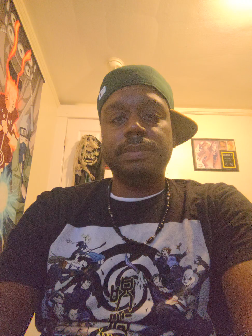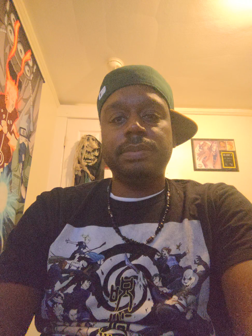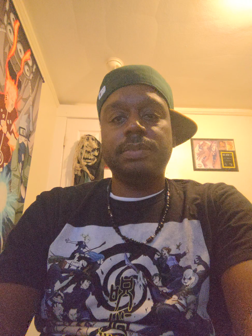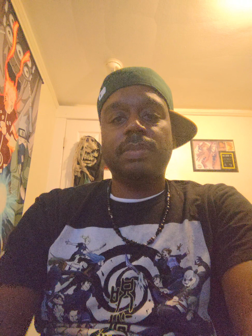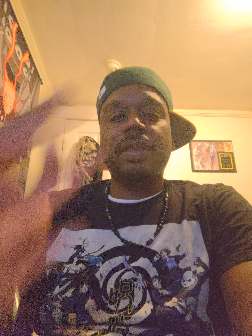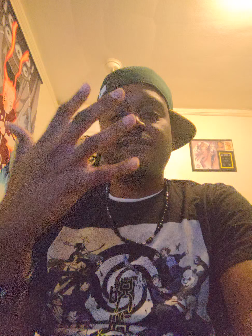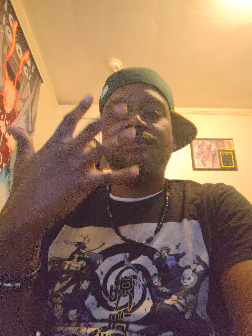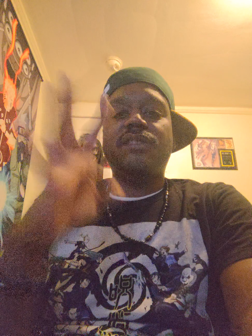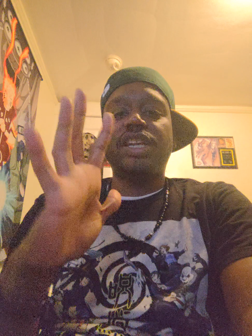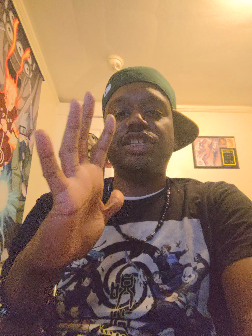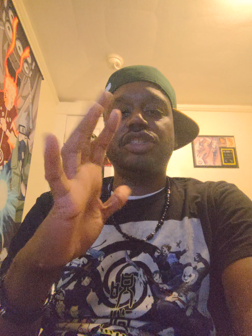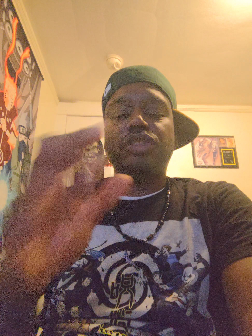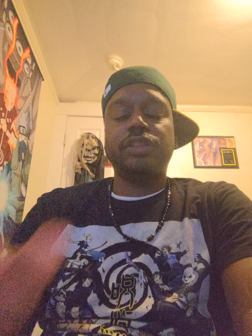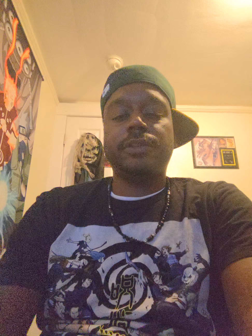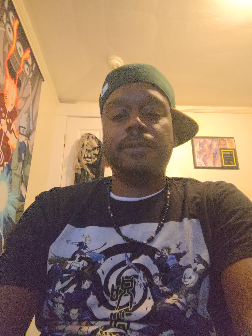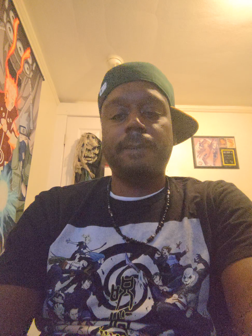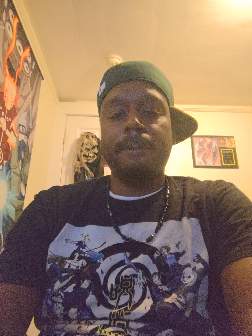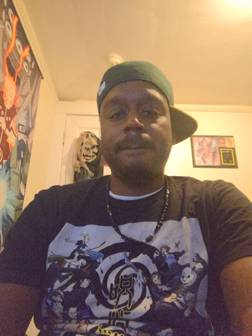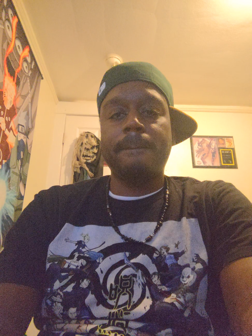finish